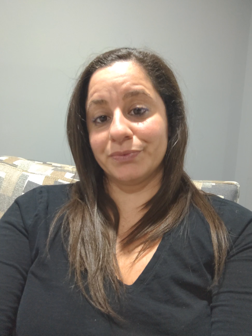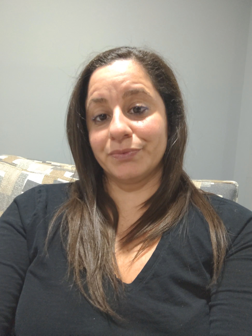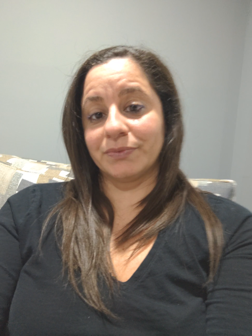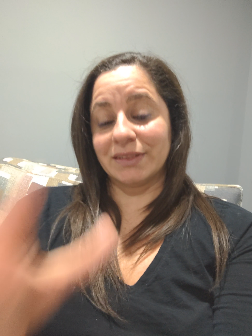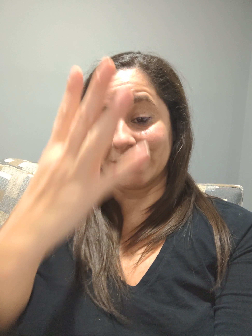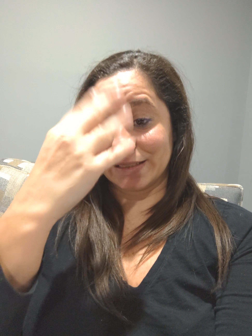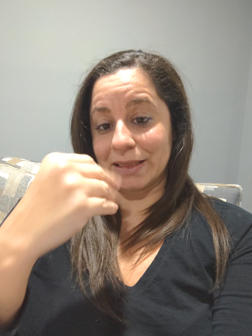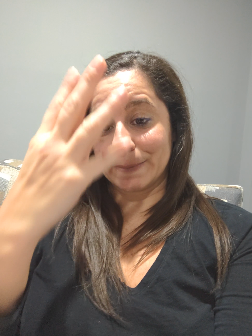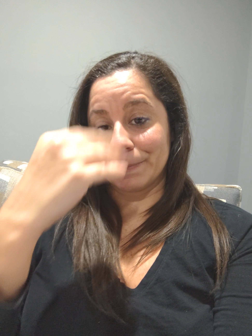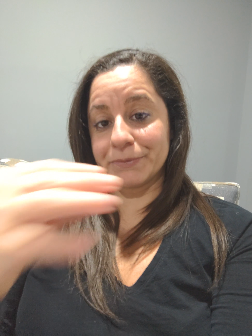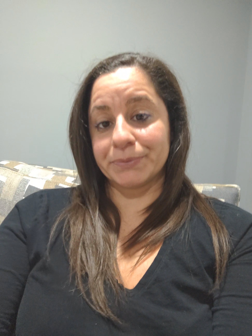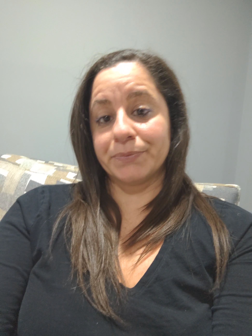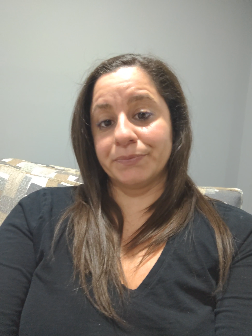sleepy